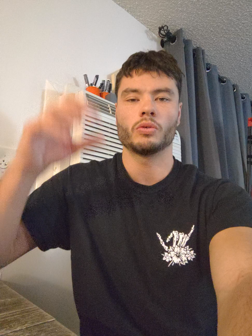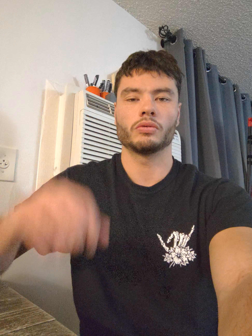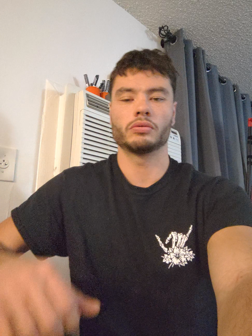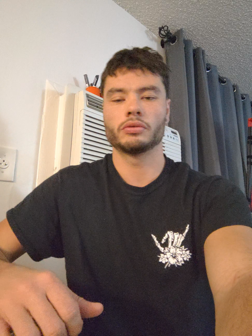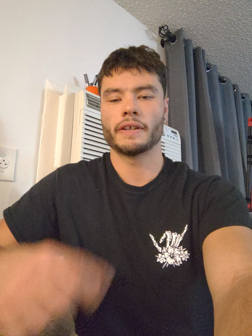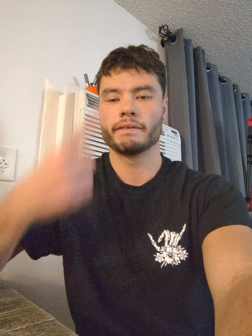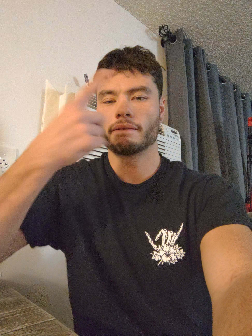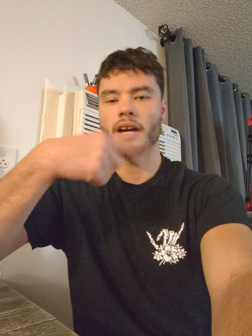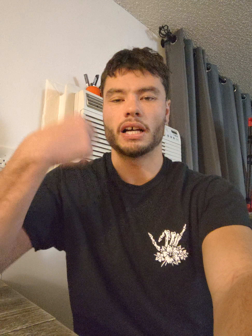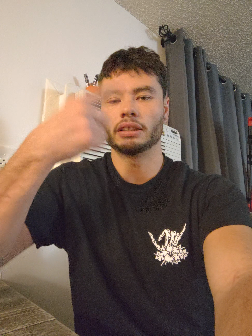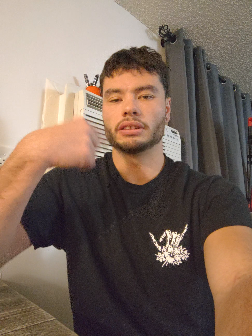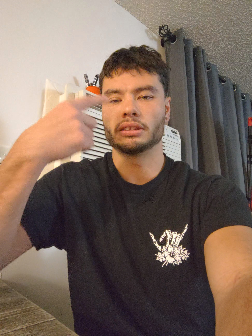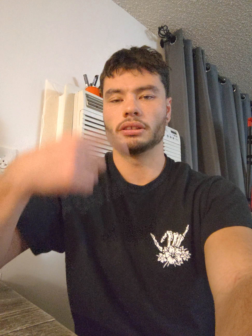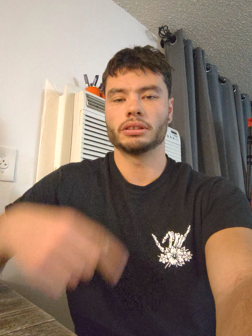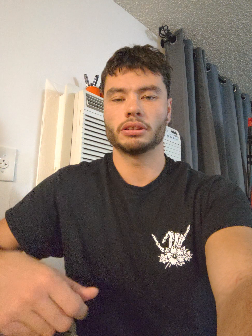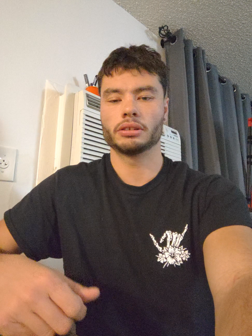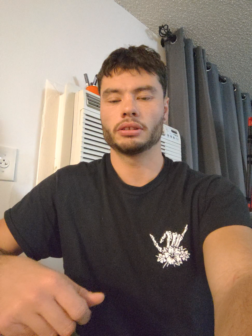face